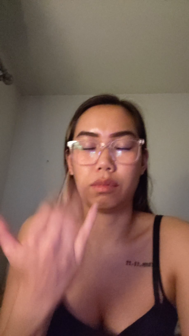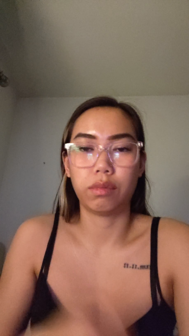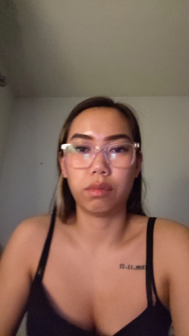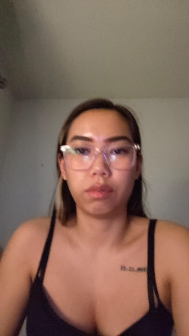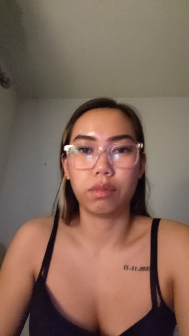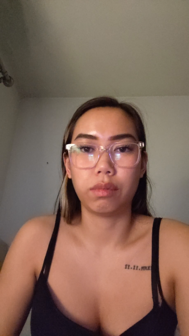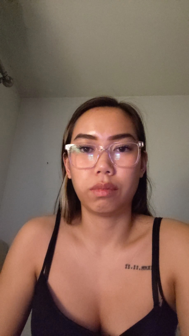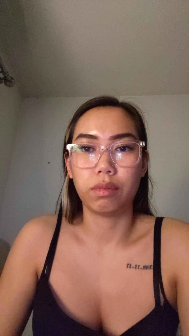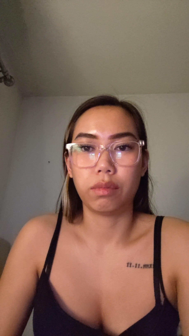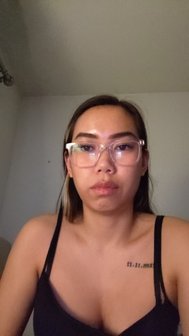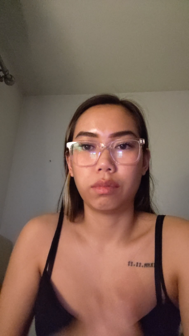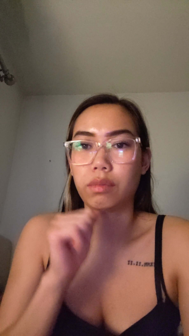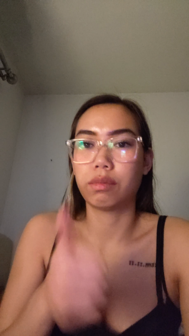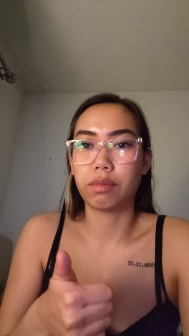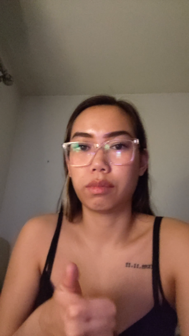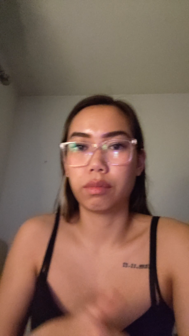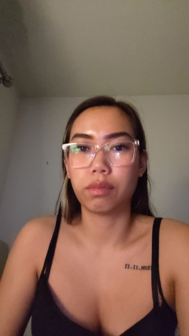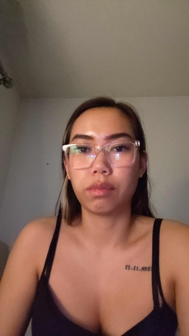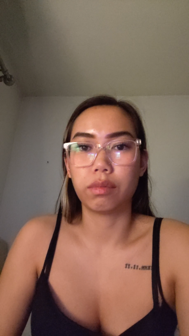don't